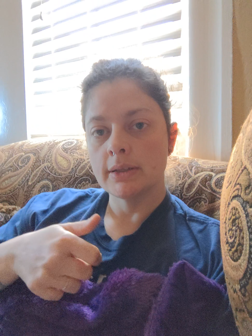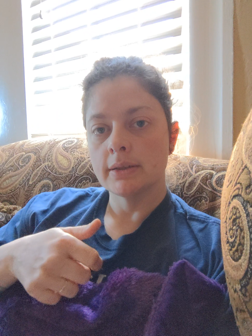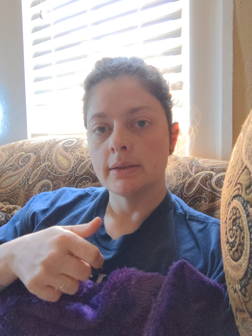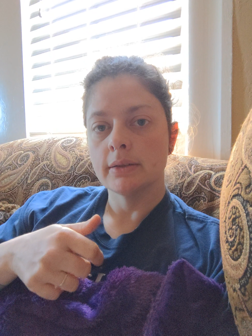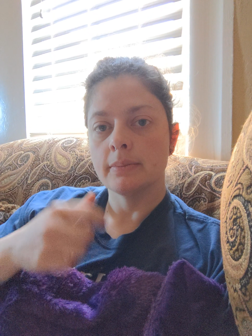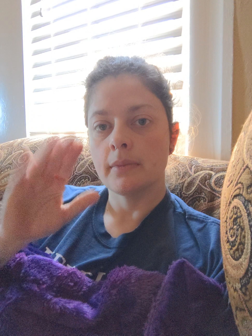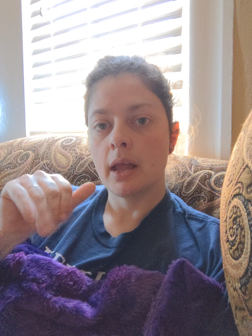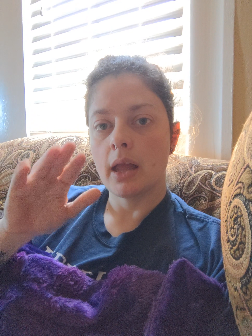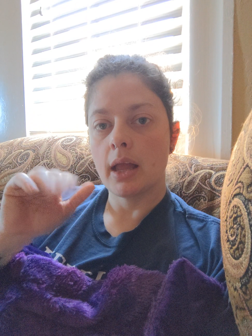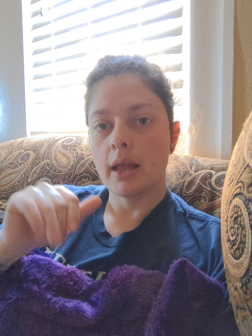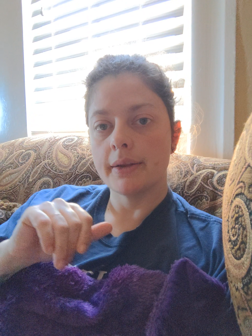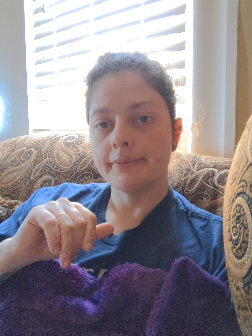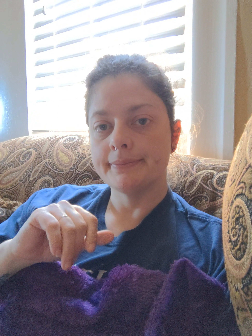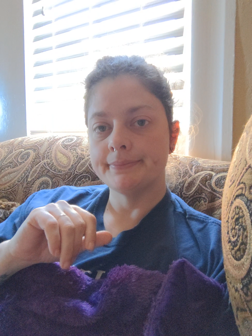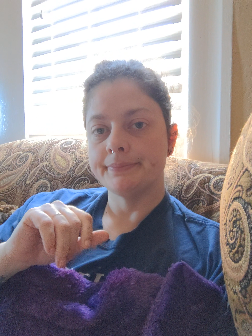bye